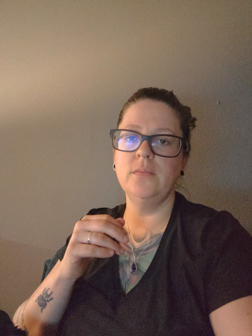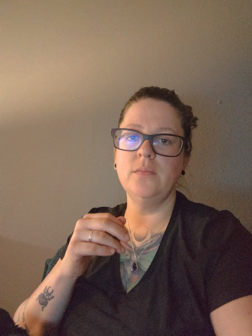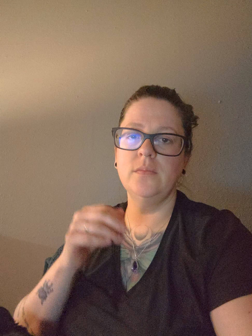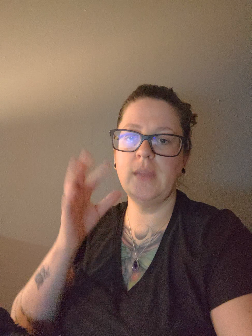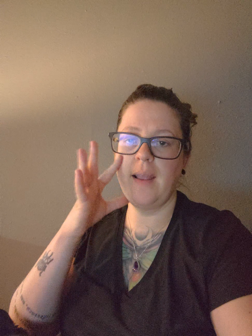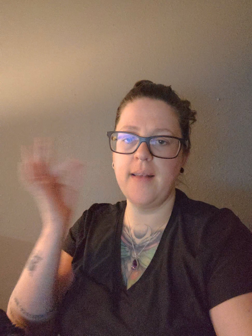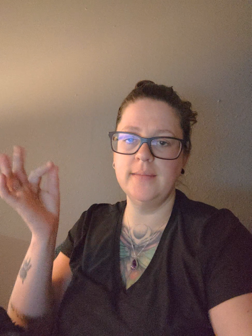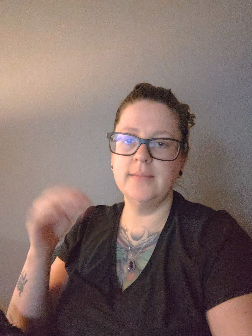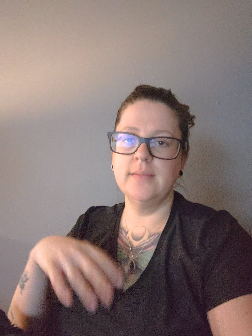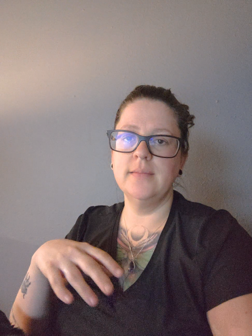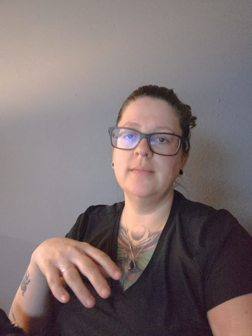cat